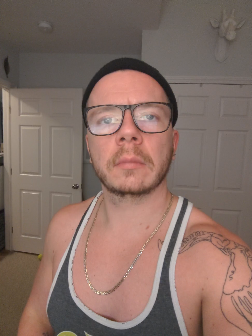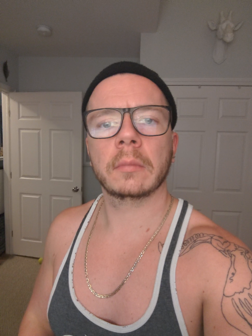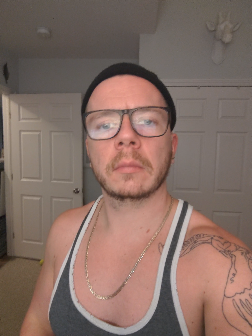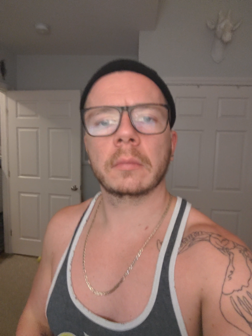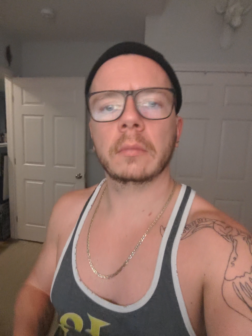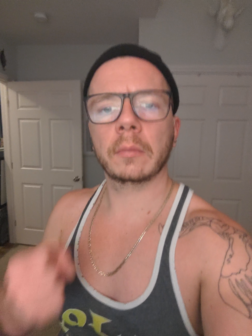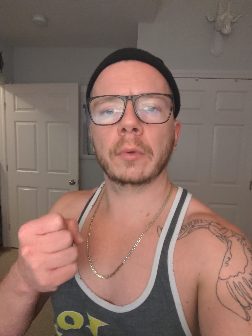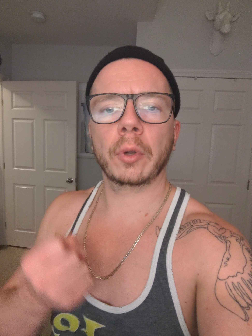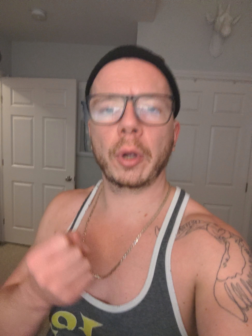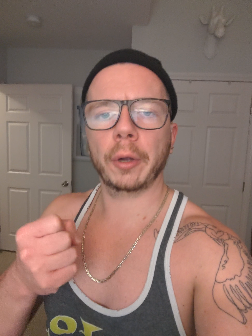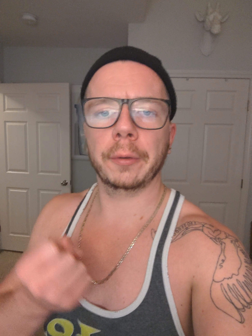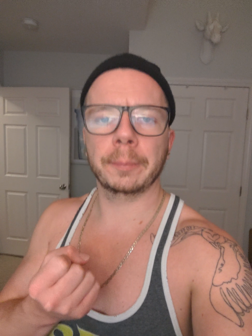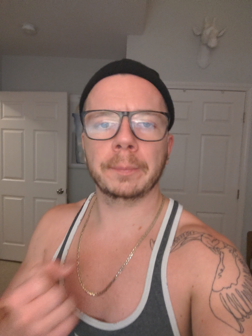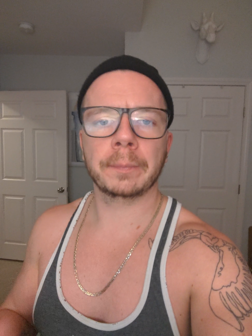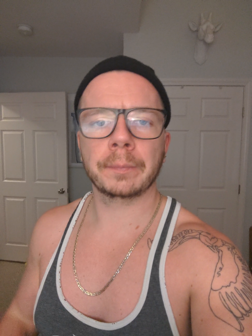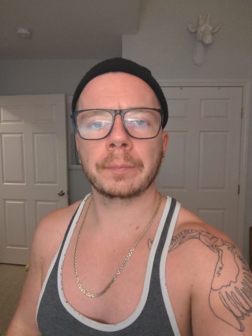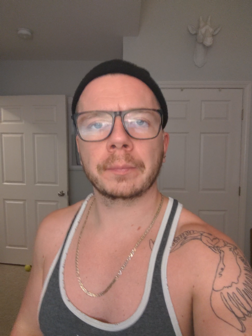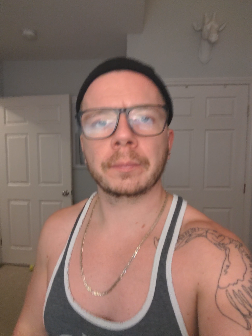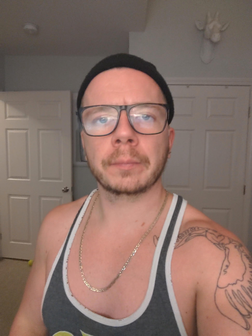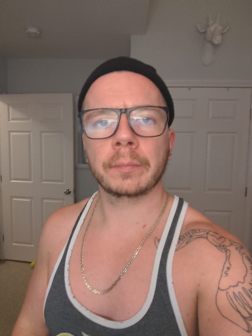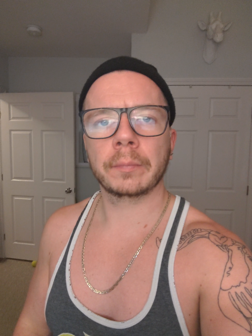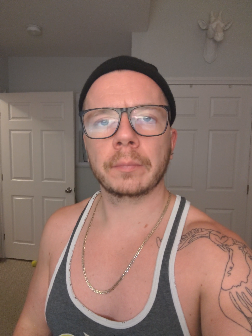car